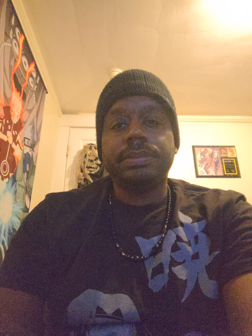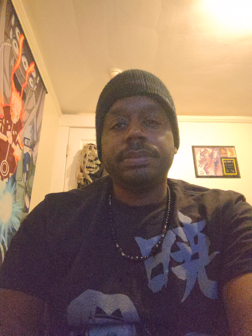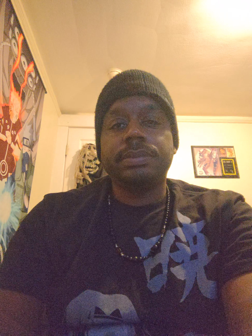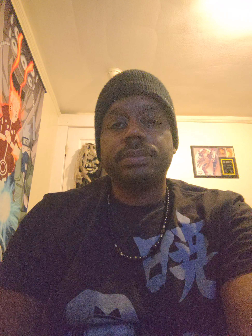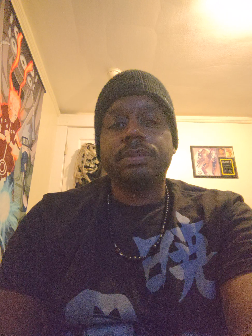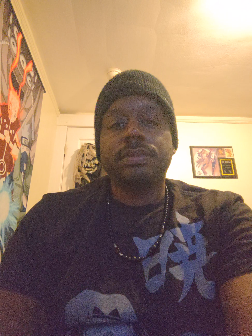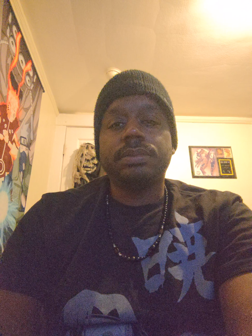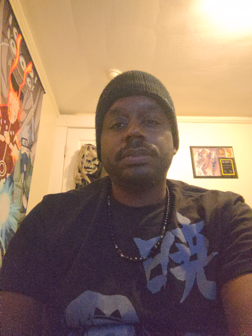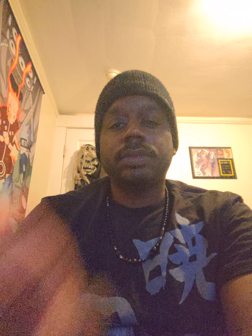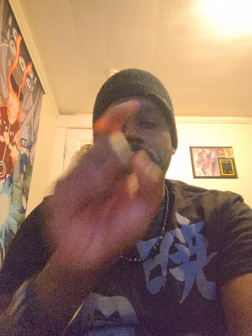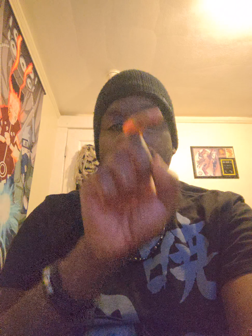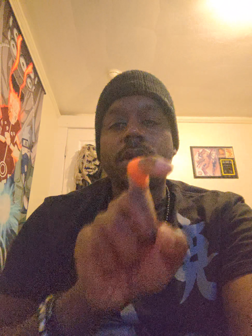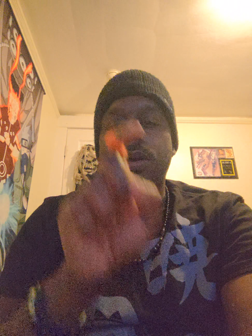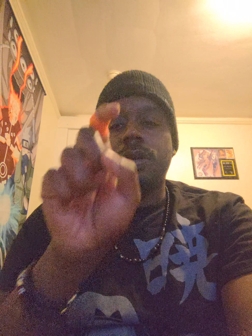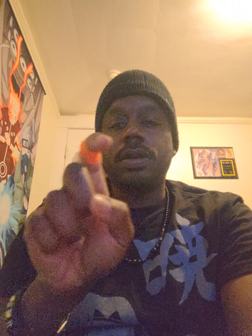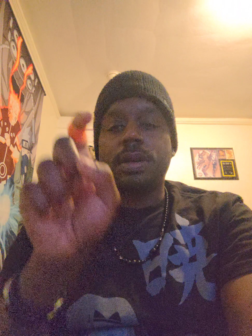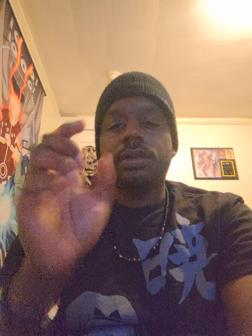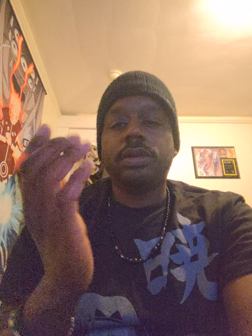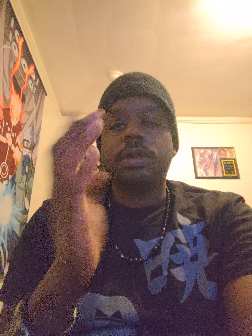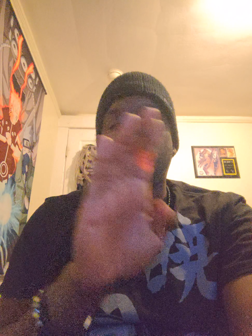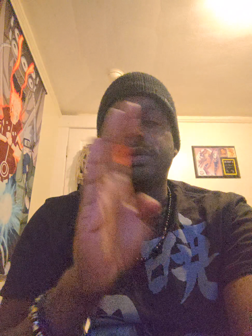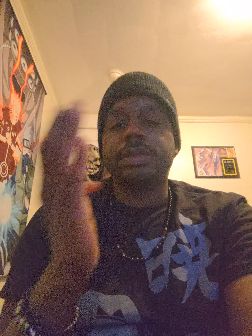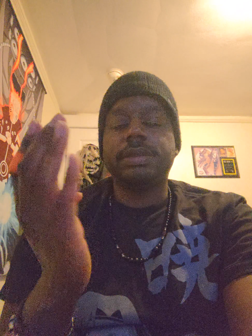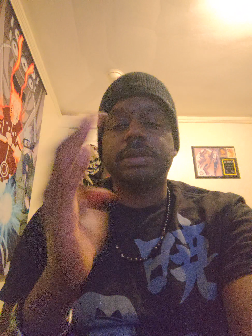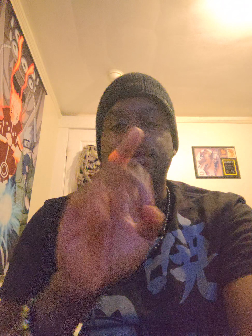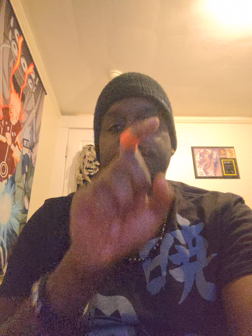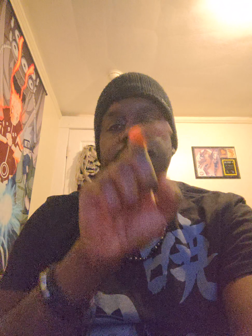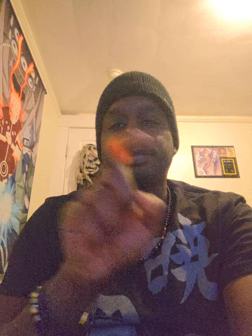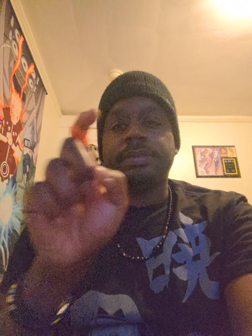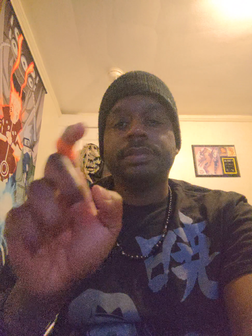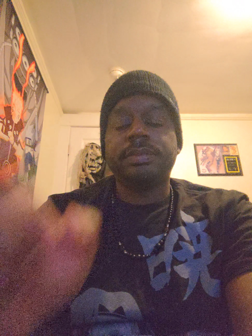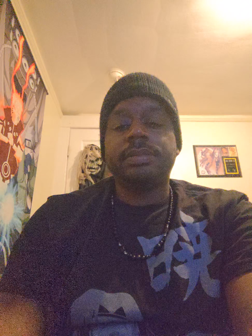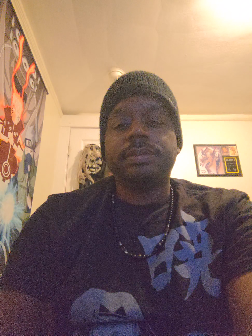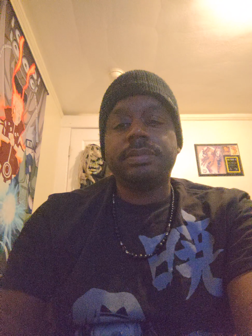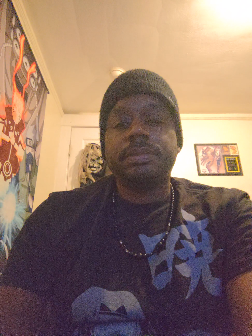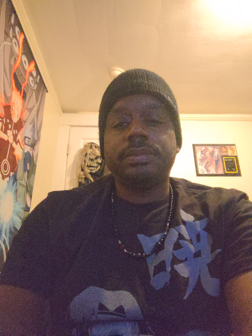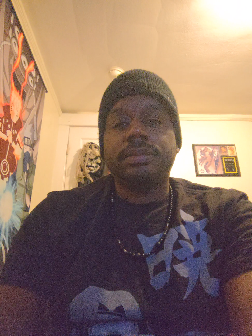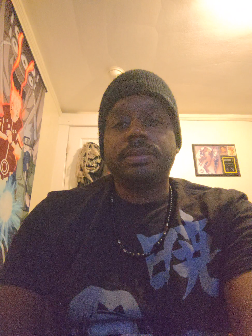closet